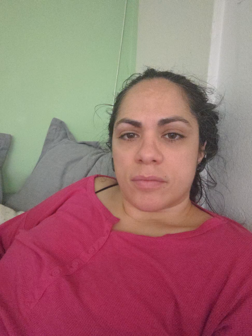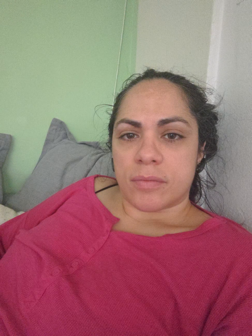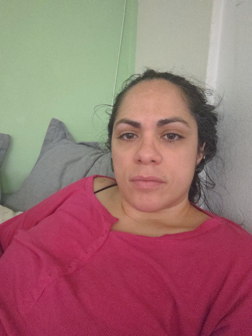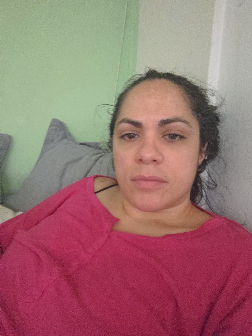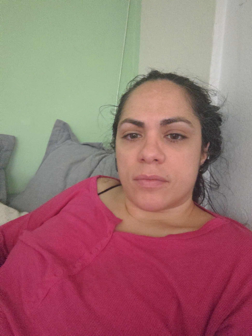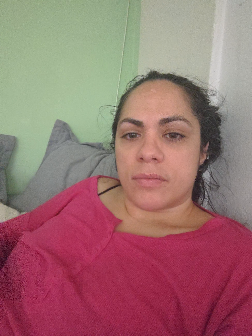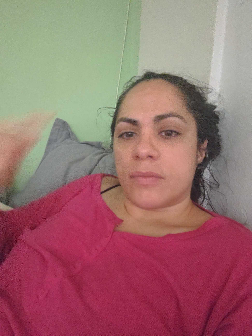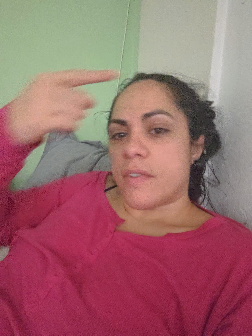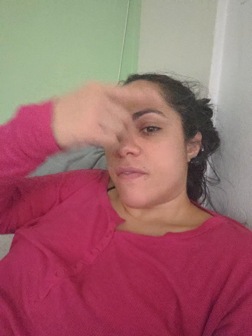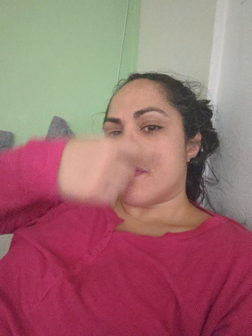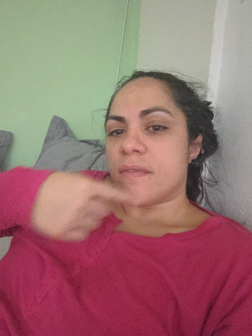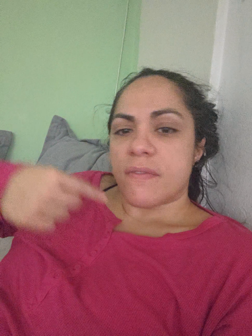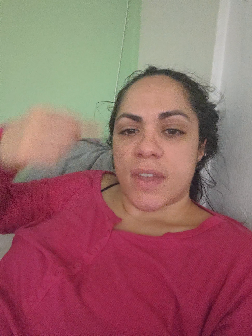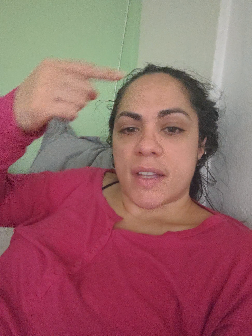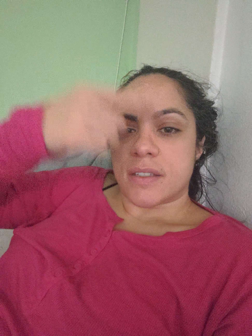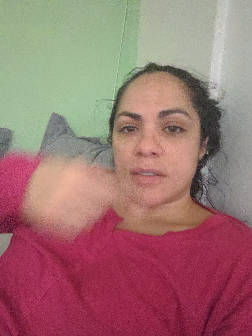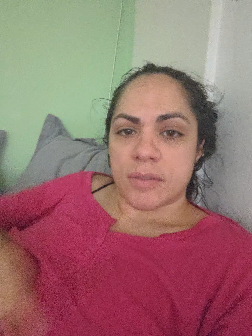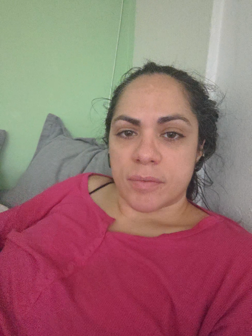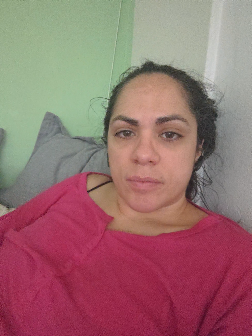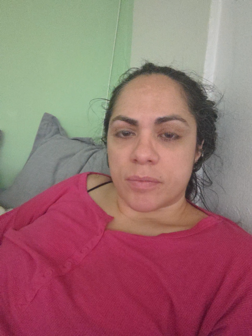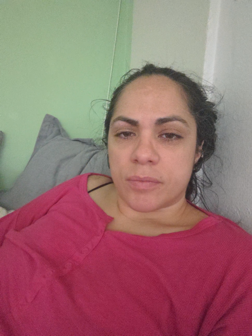face